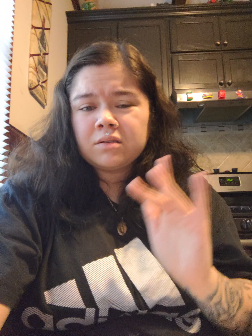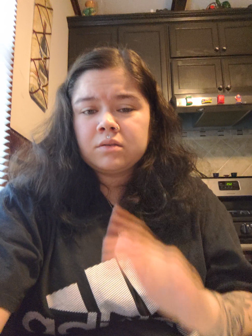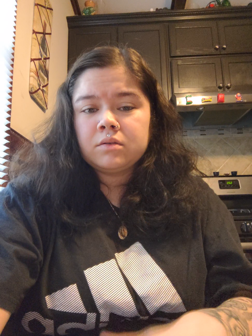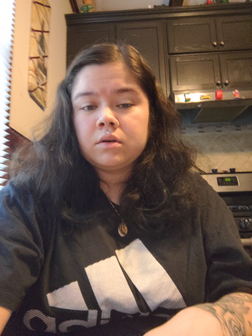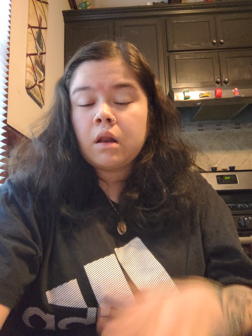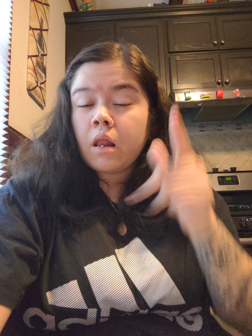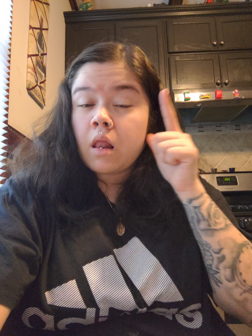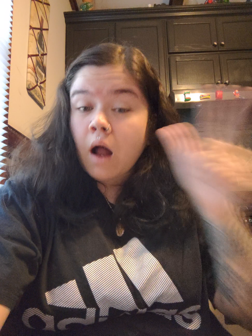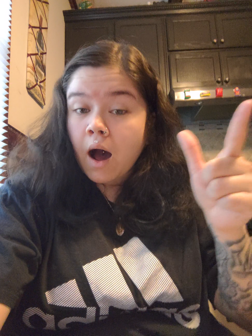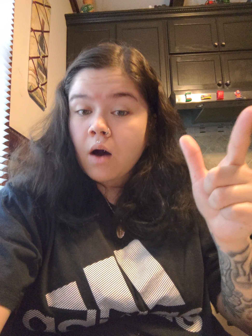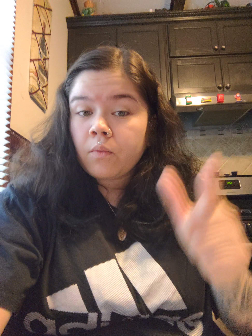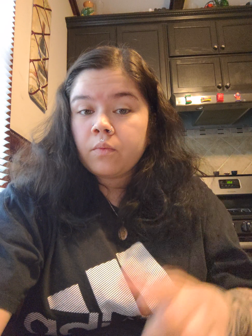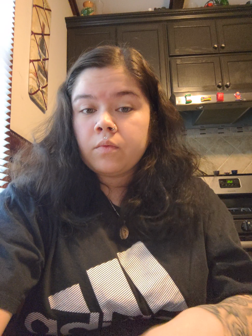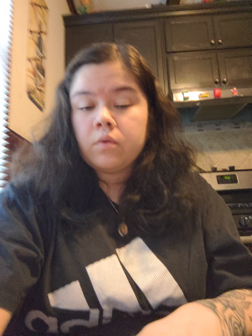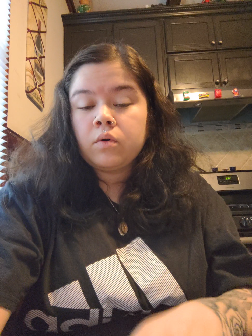loud